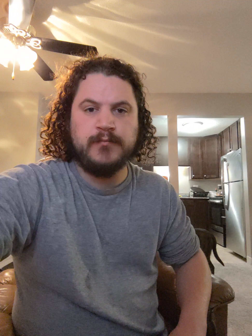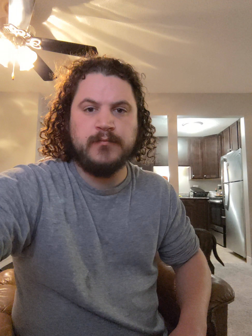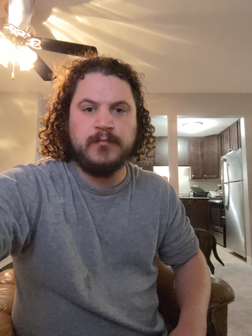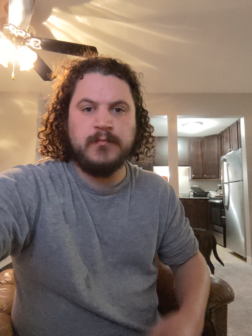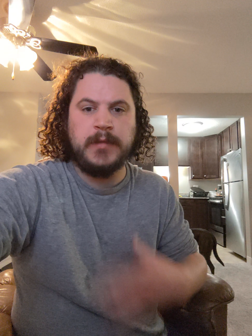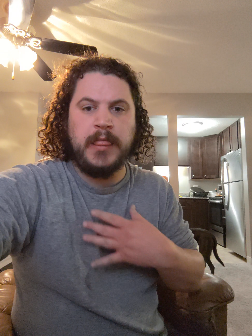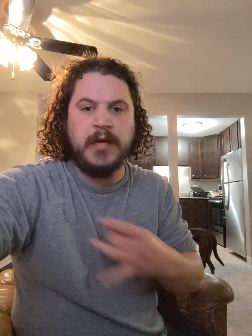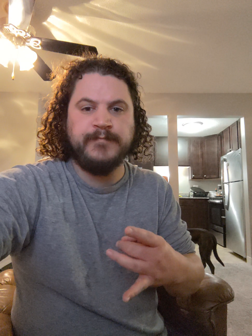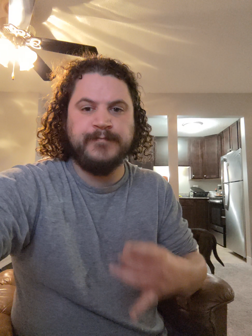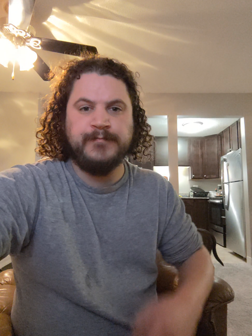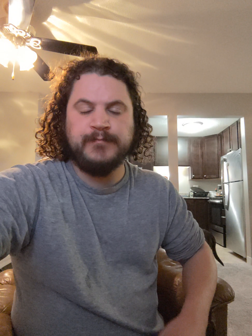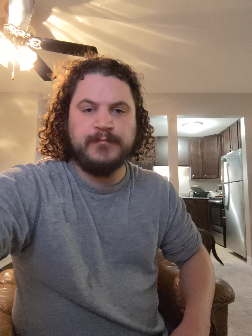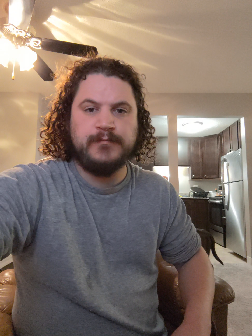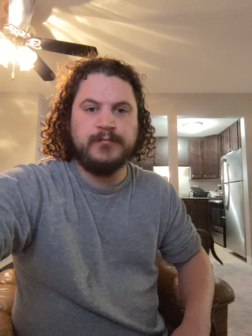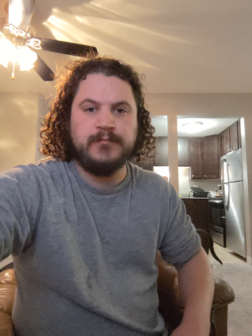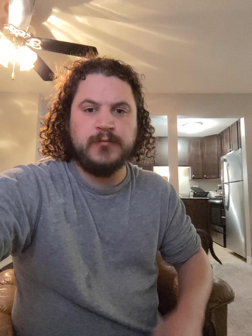like